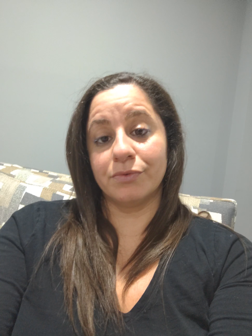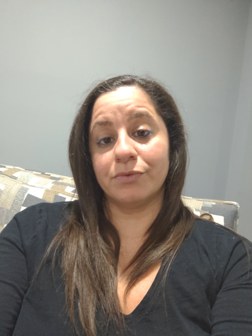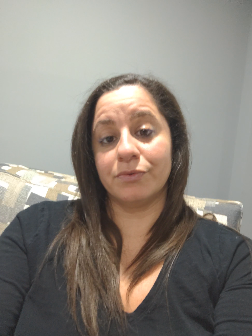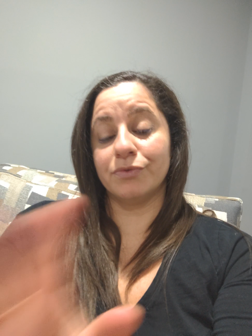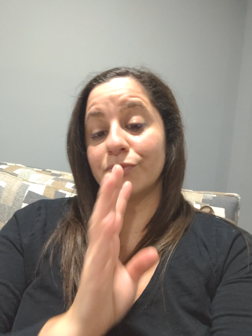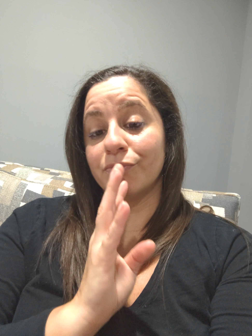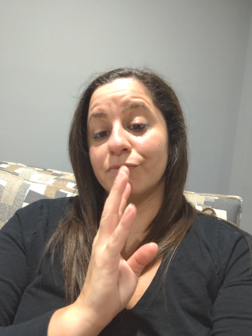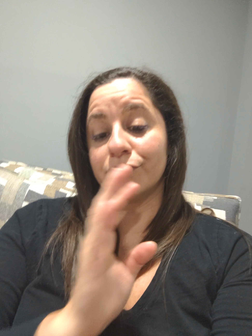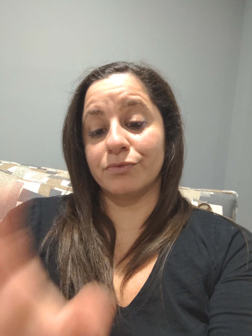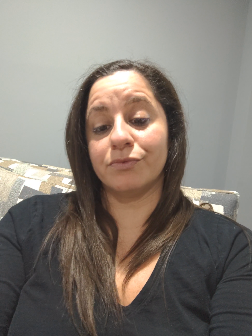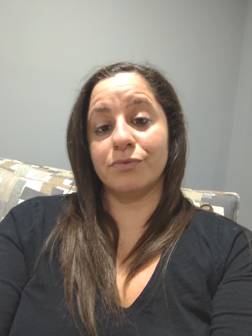talk